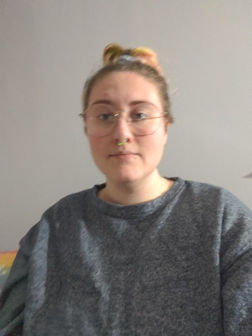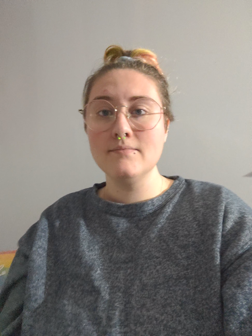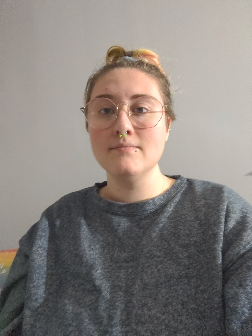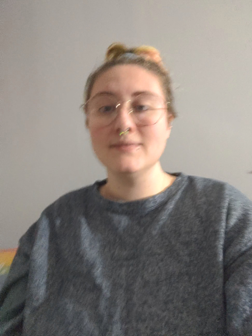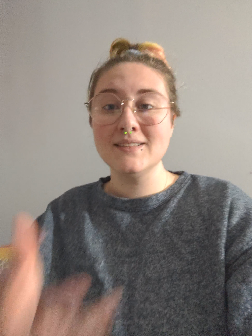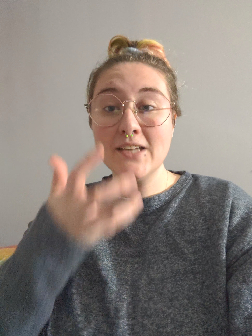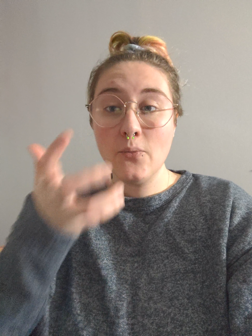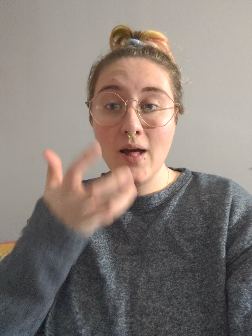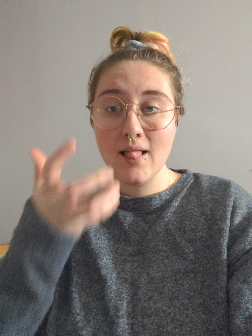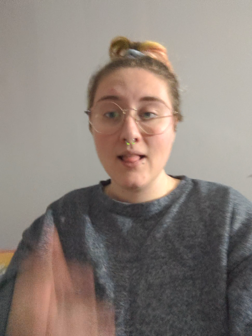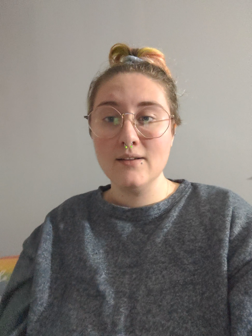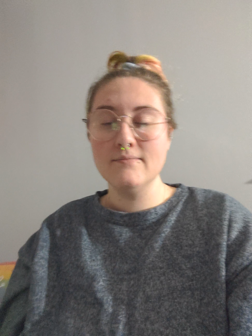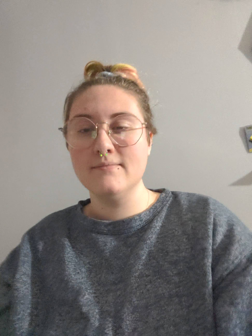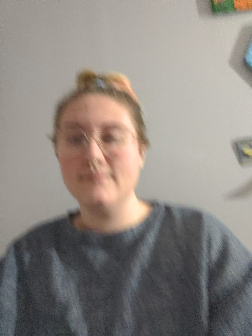cereal